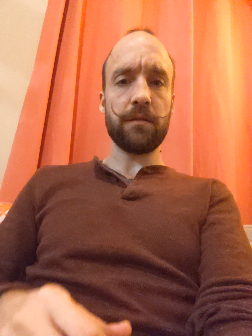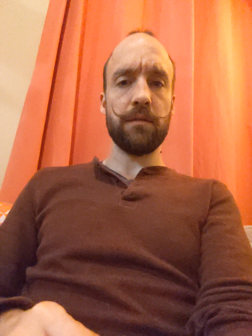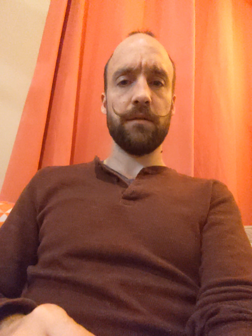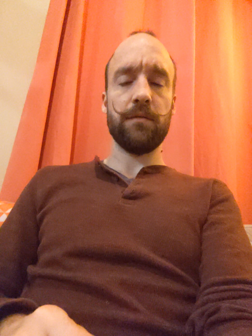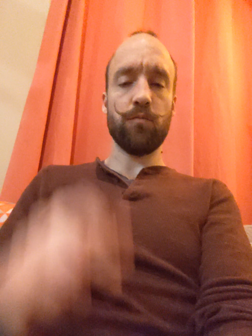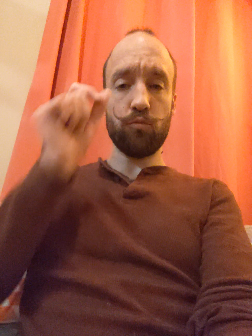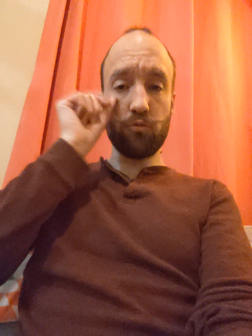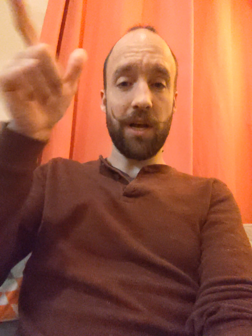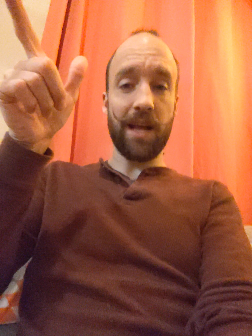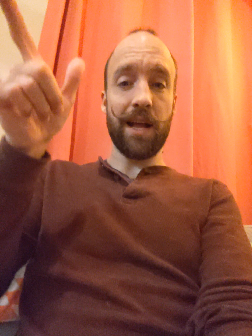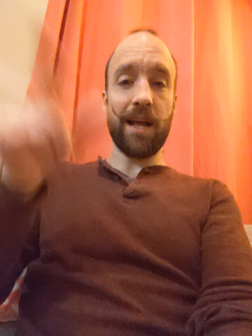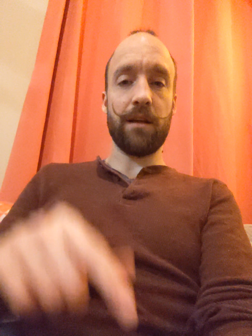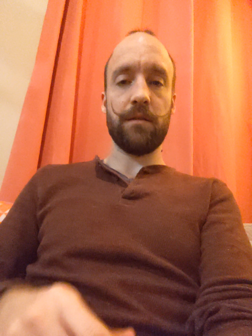awake